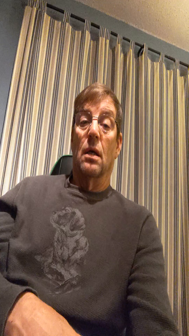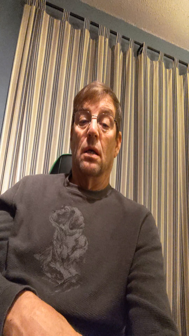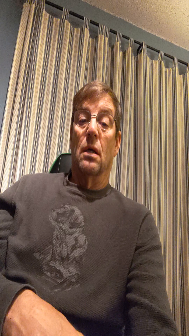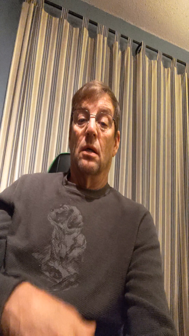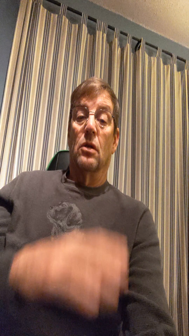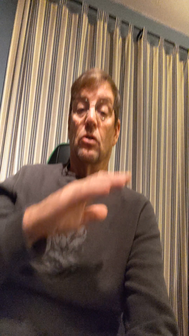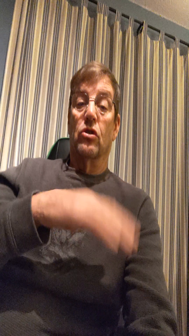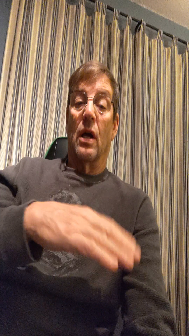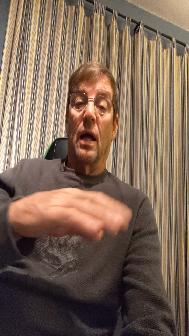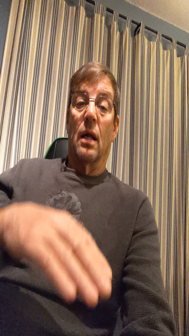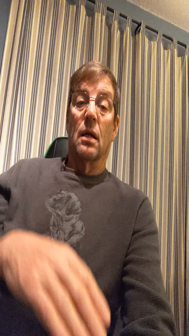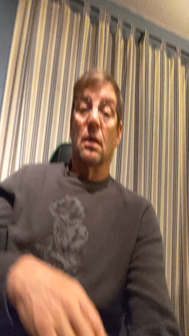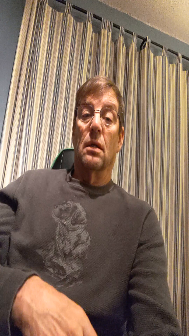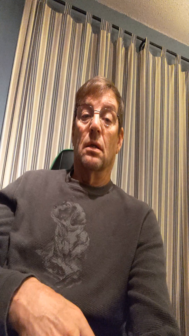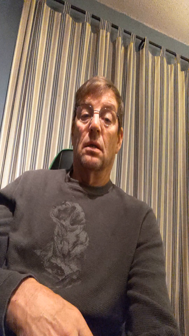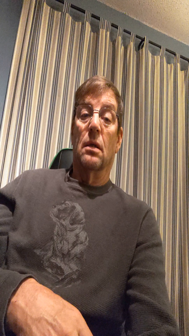child